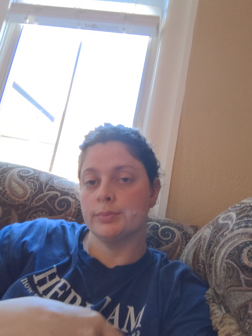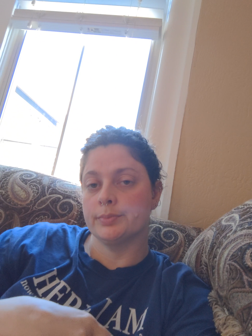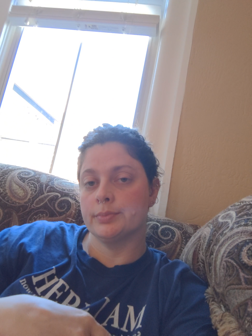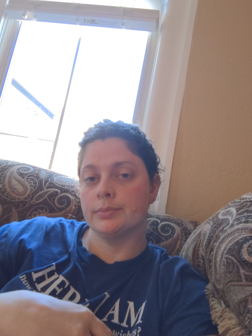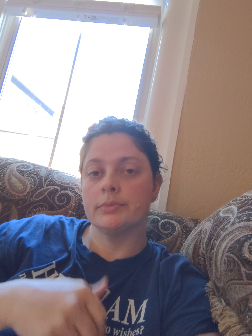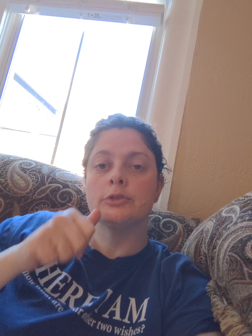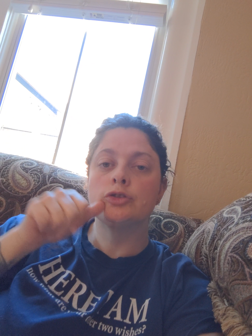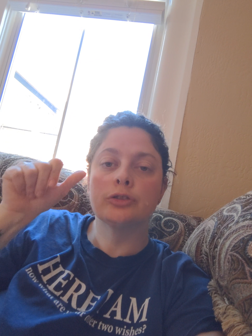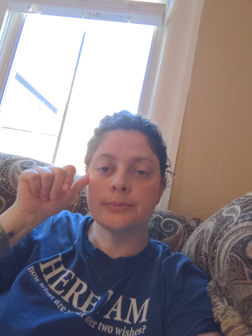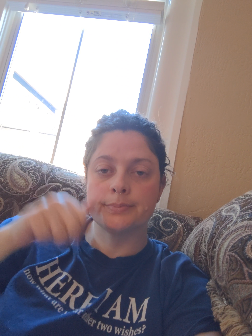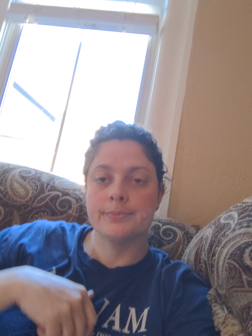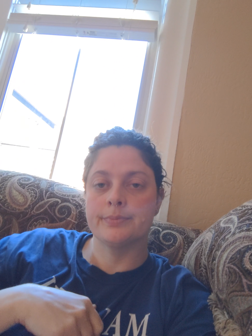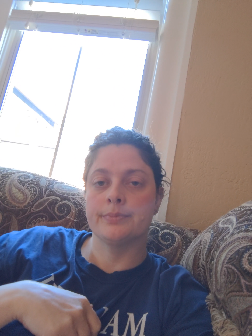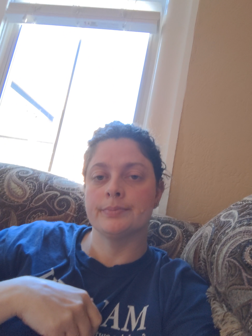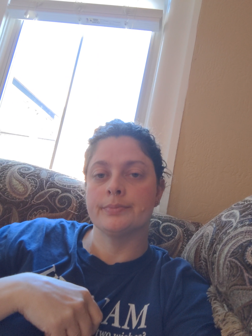yesterday